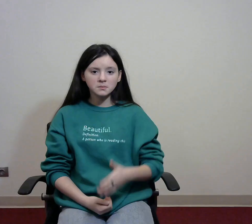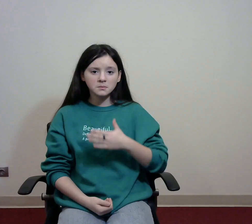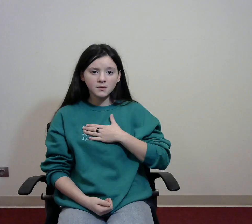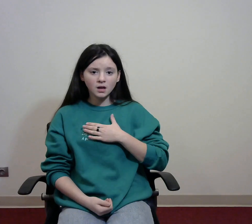mən